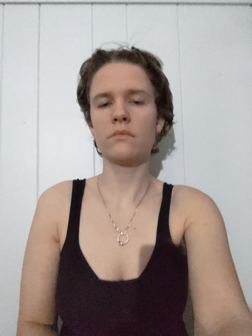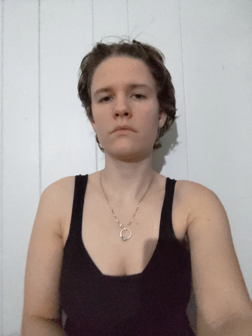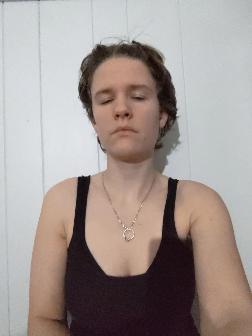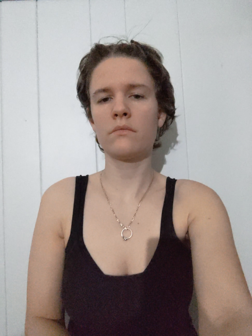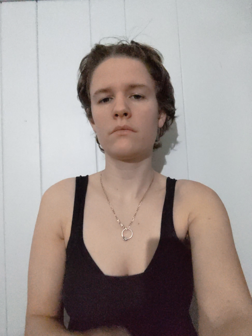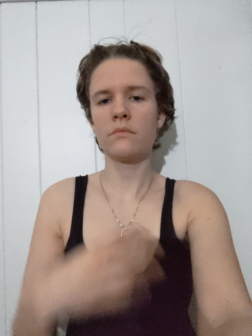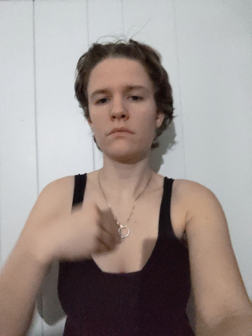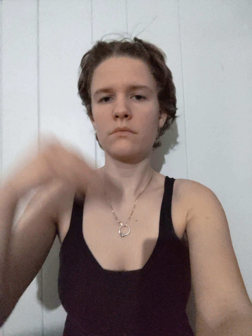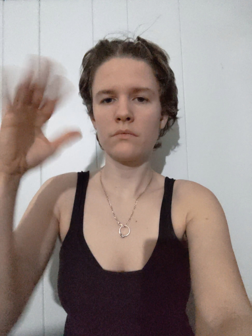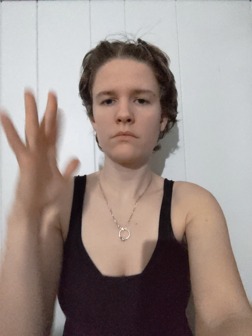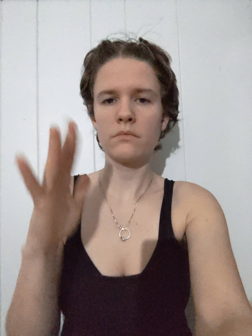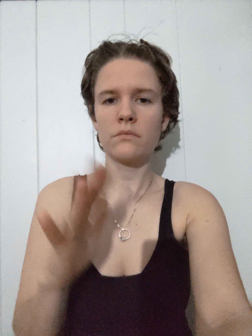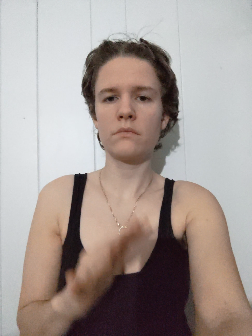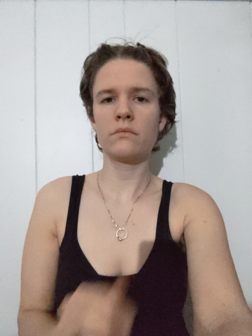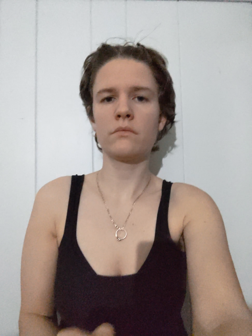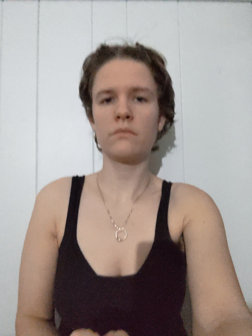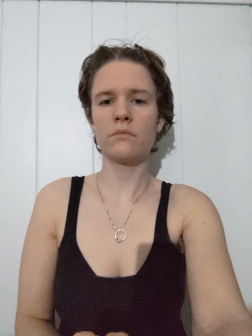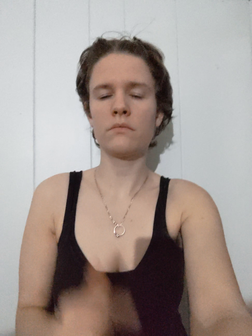snow